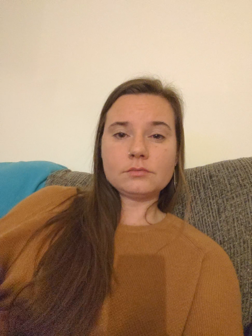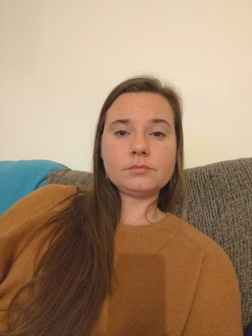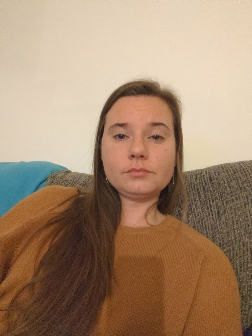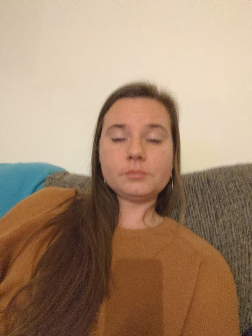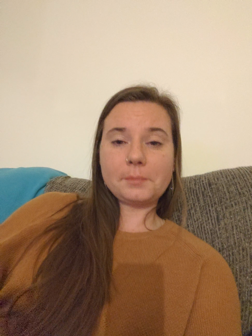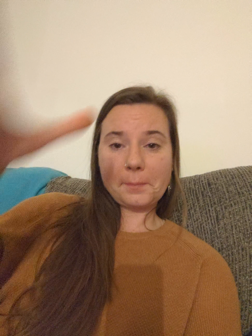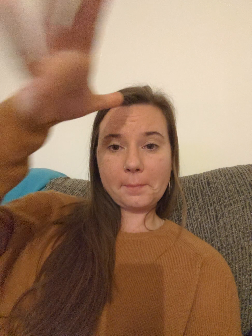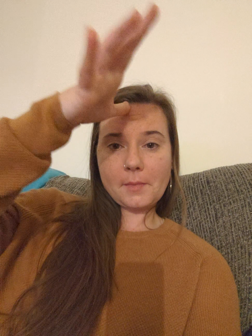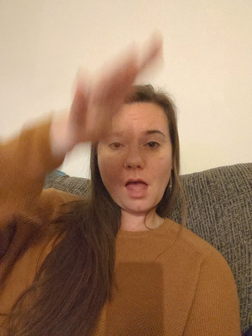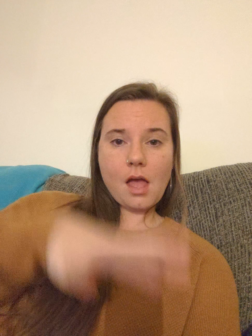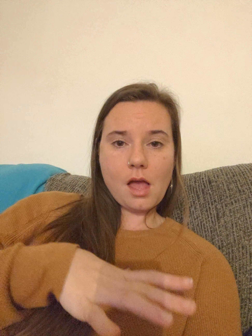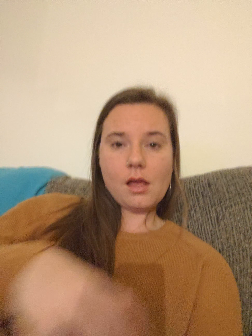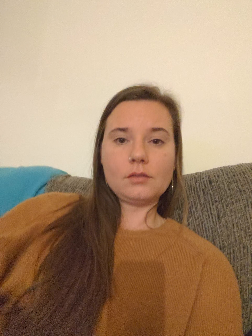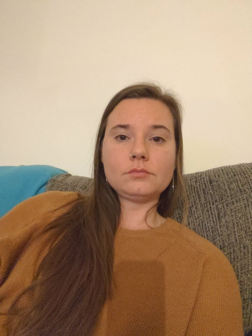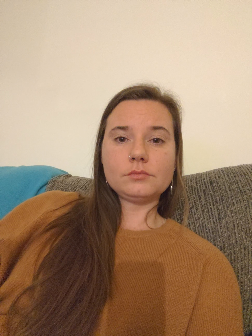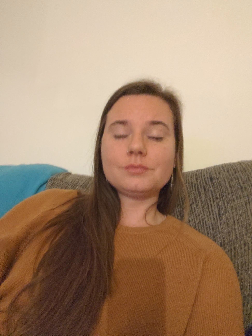man